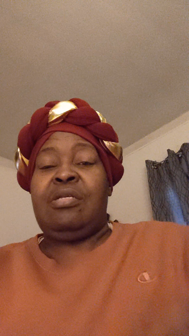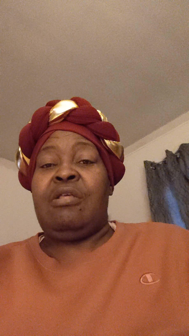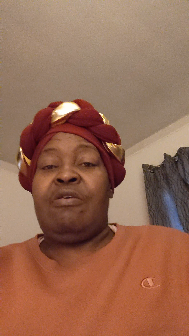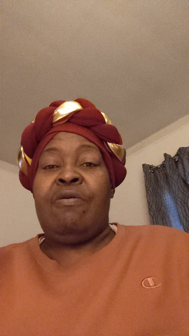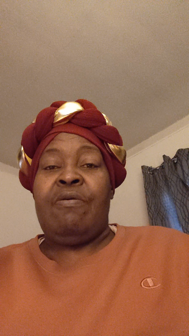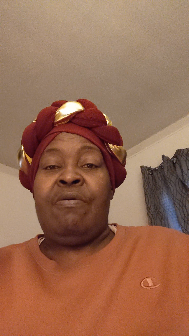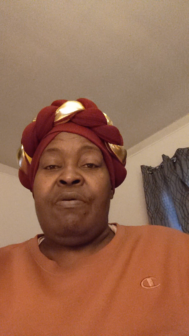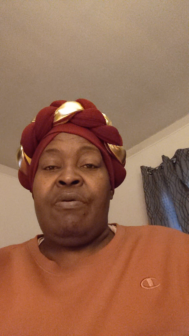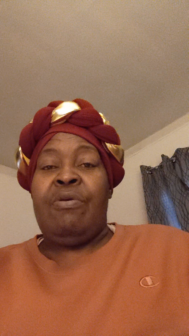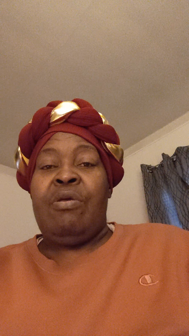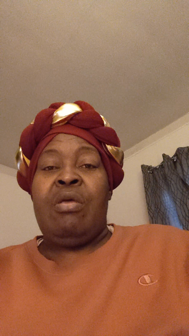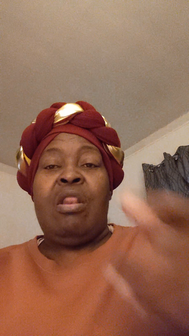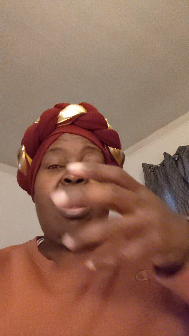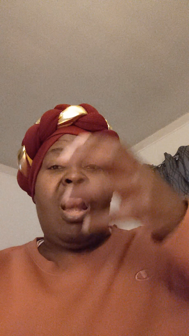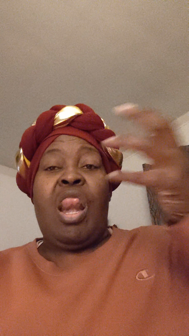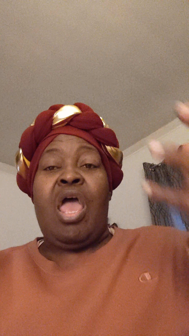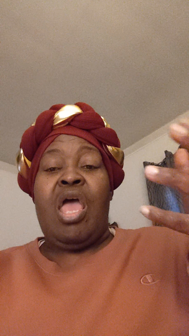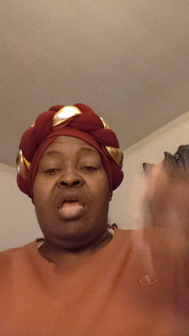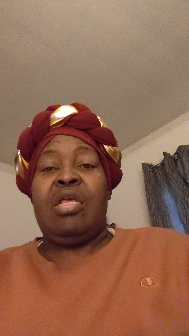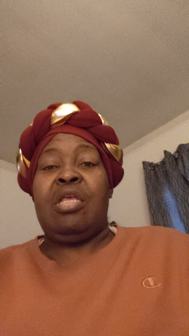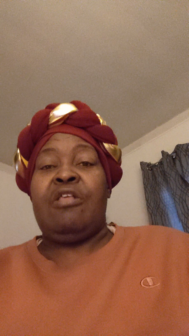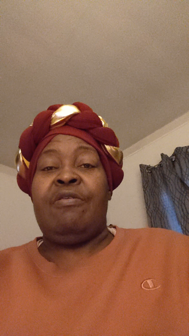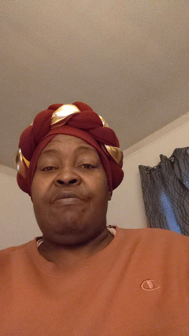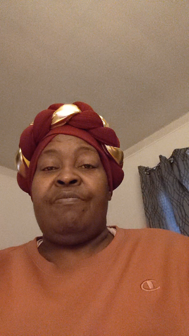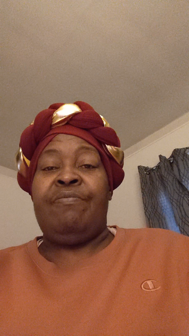a lot